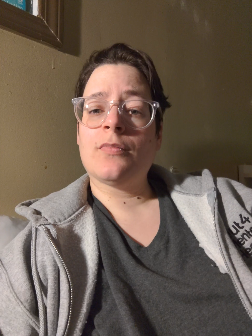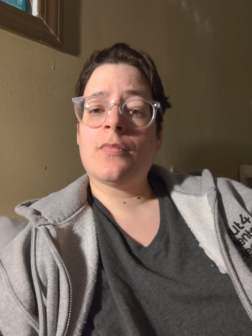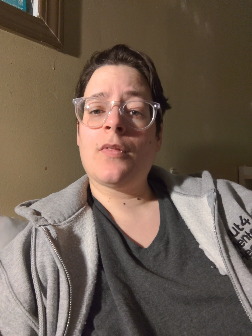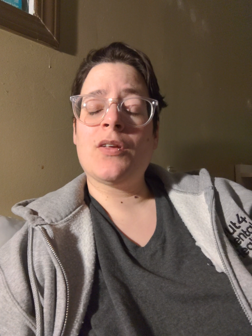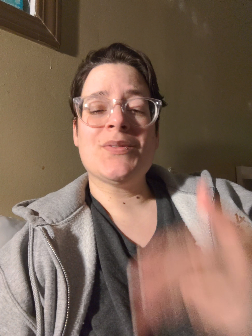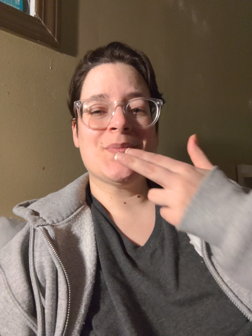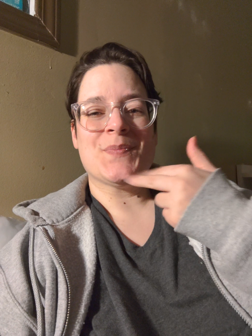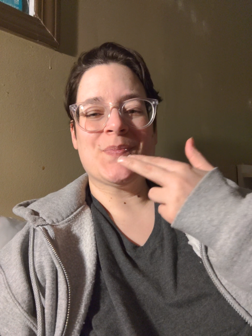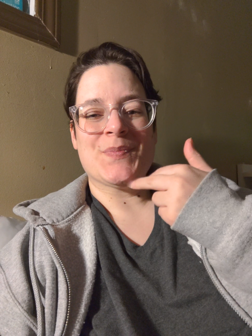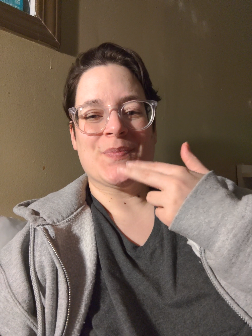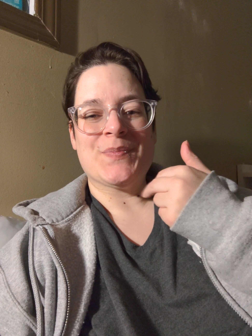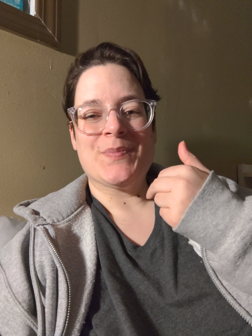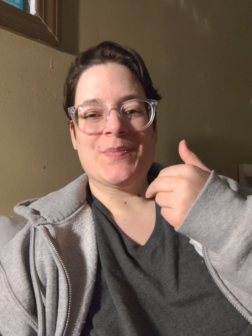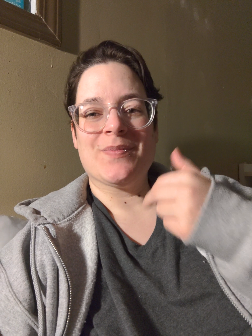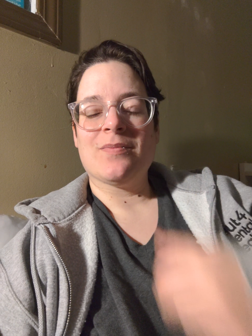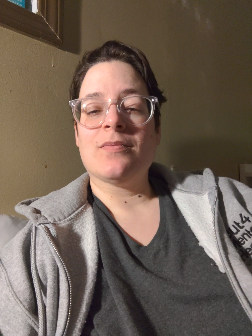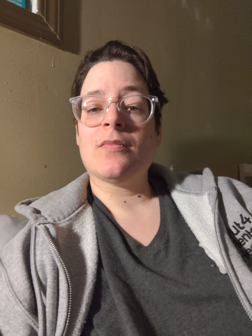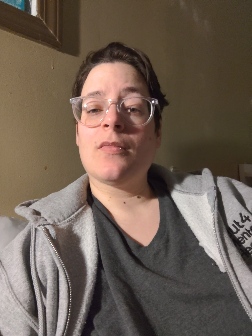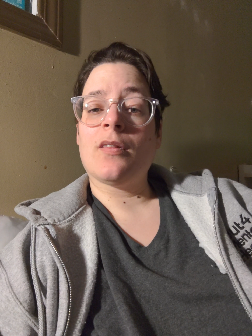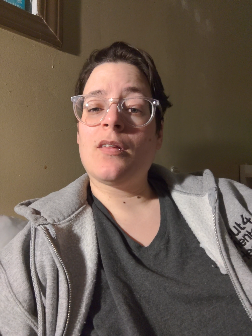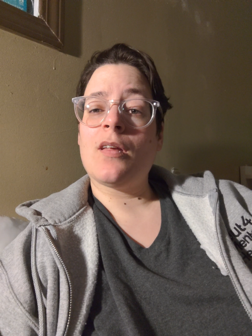cute